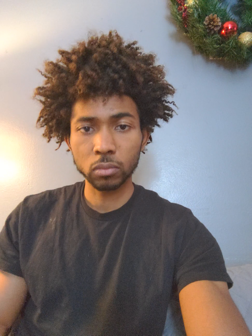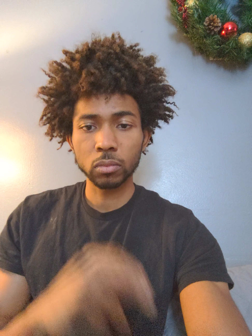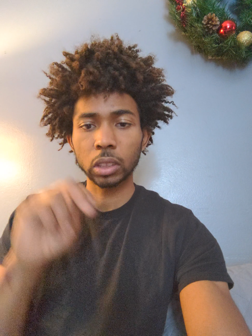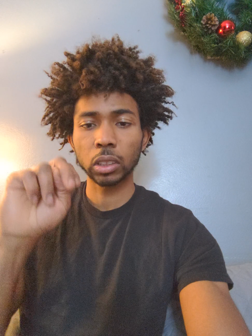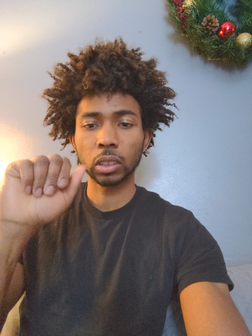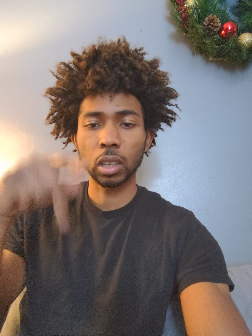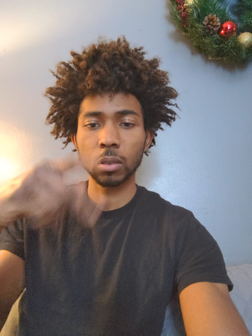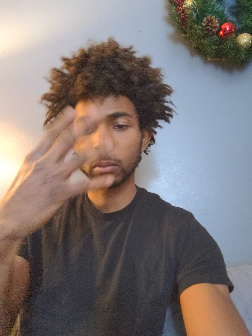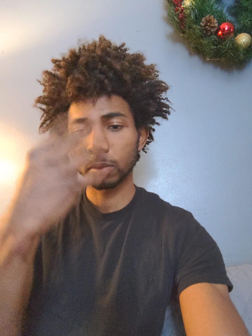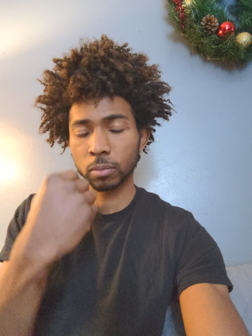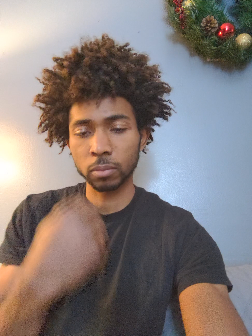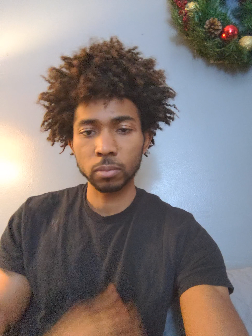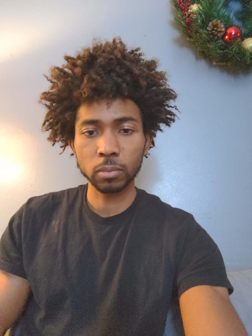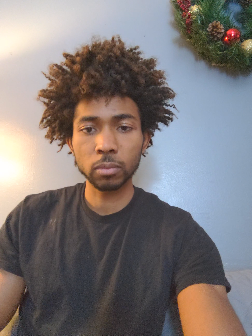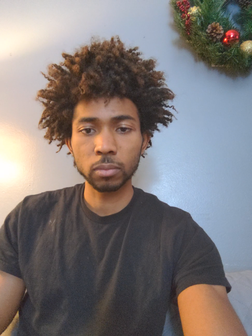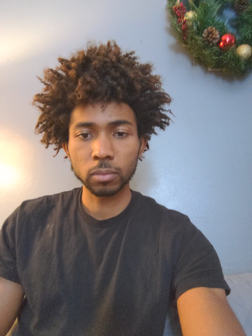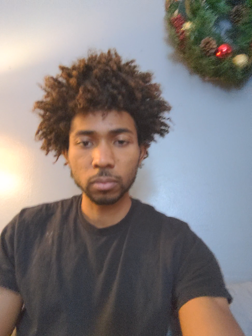nap